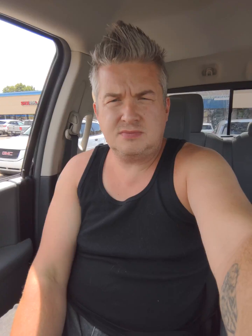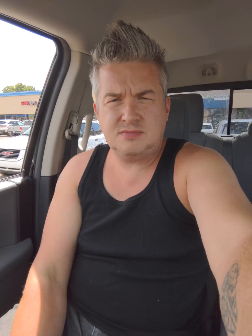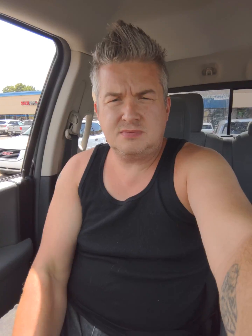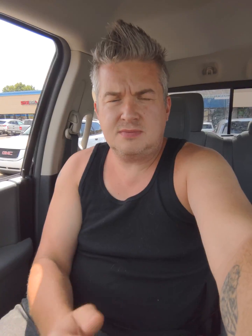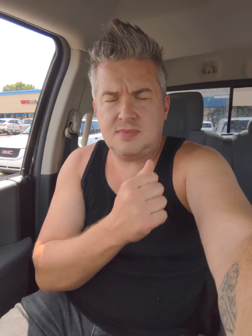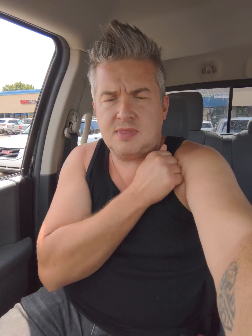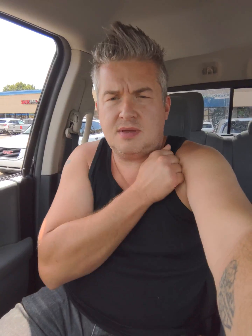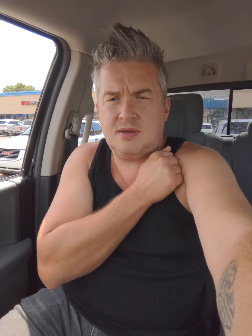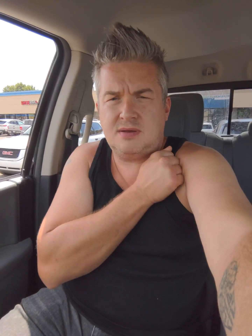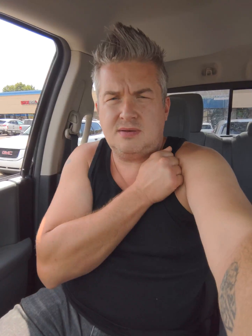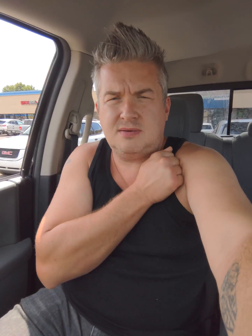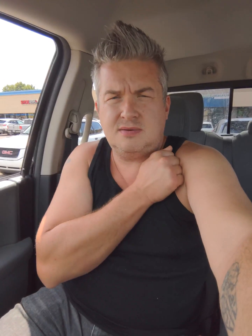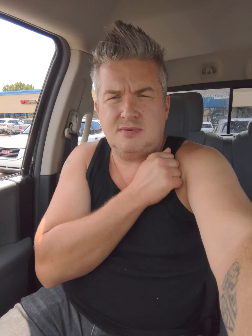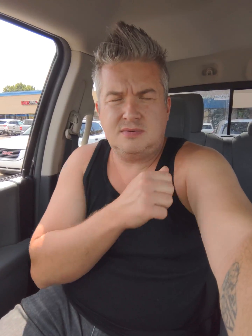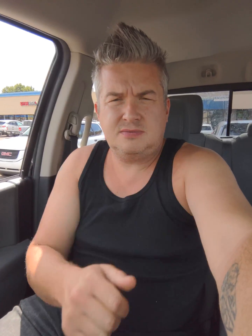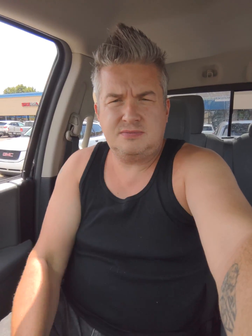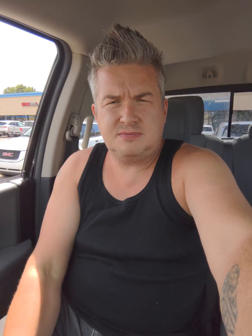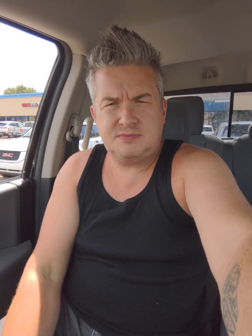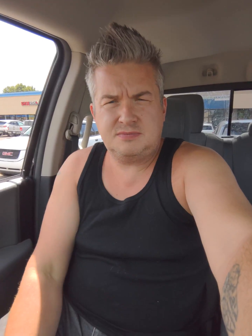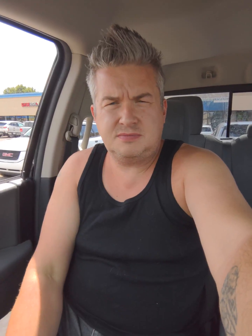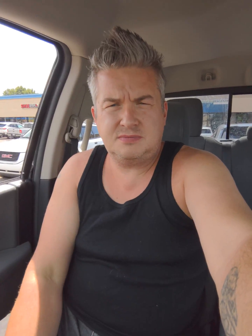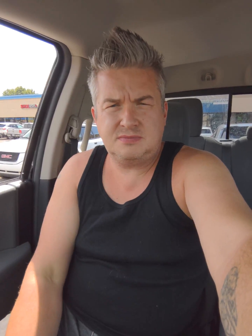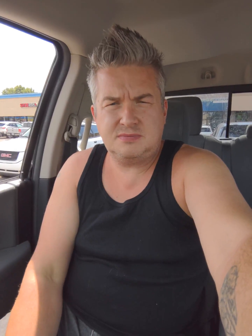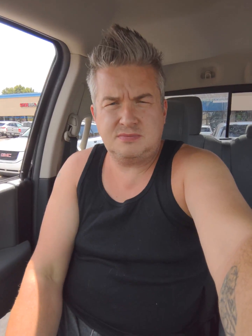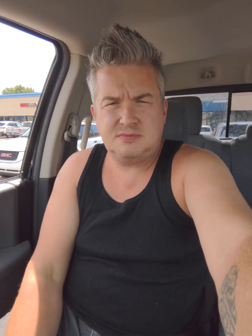love